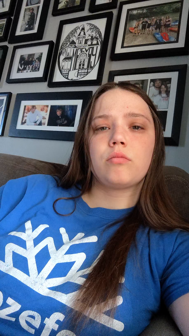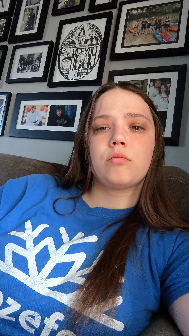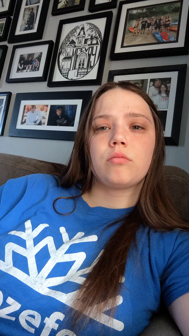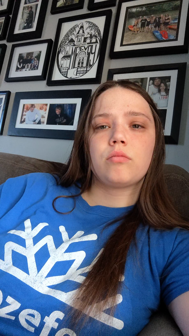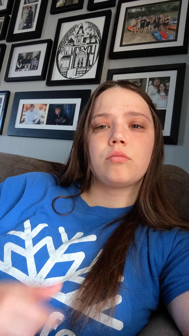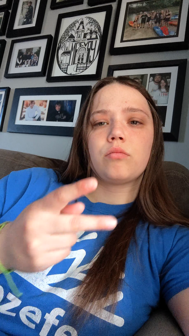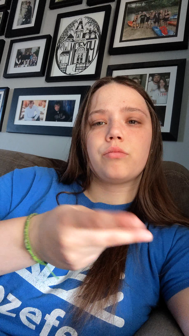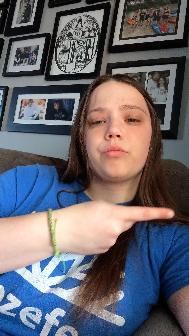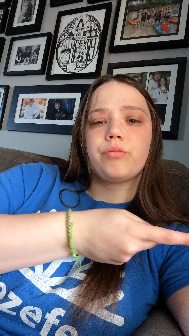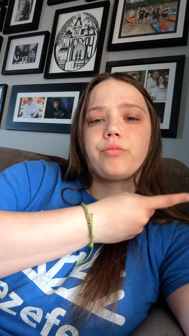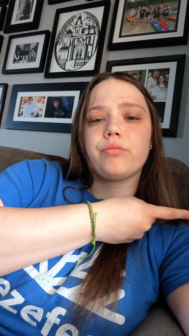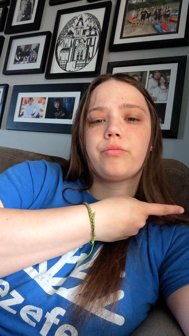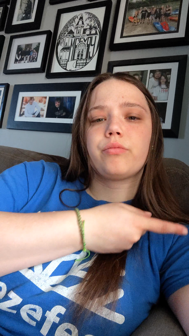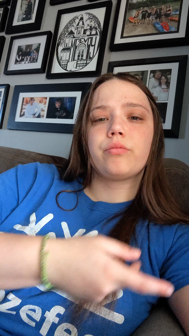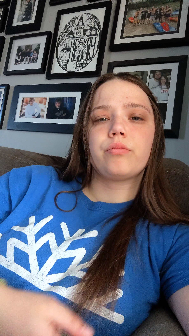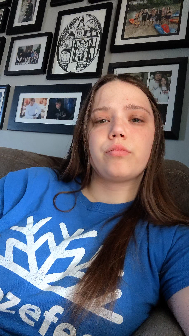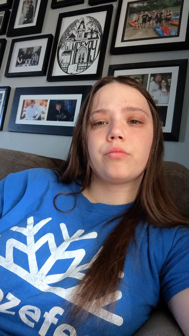sheep